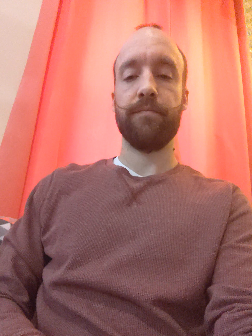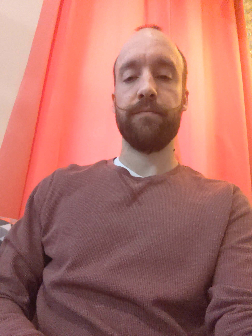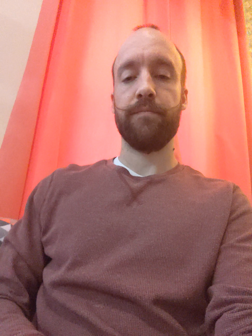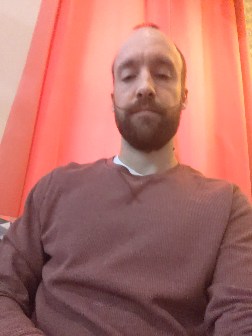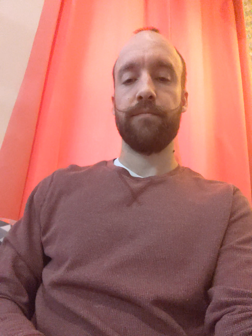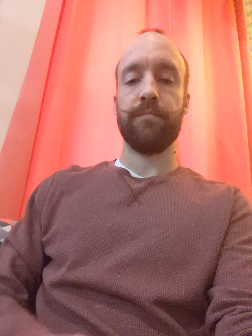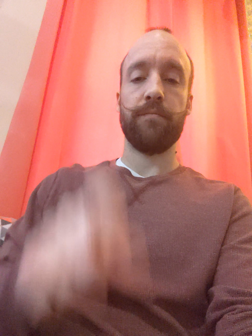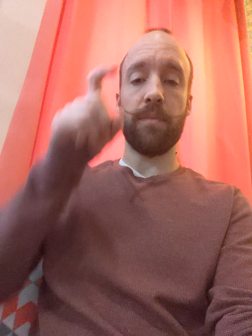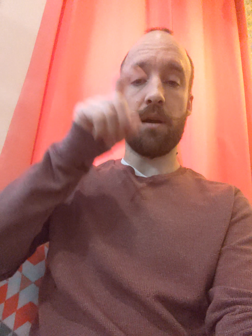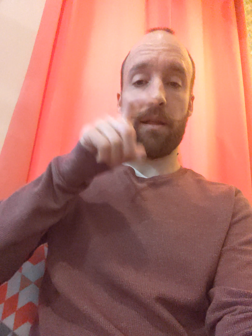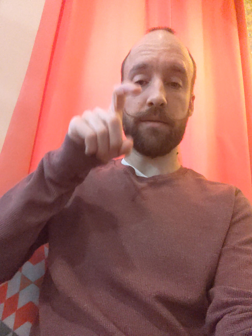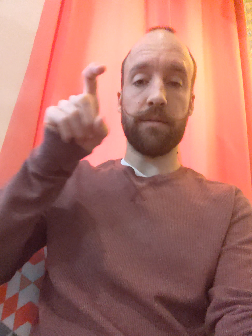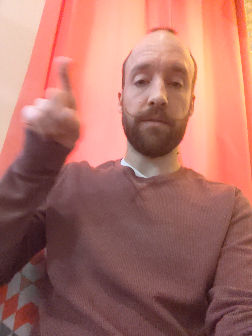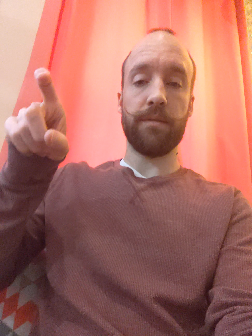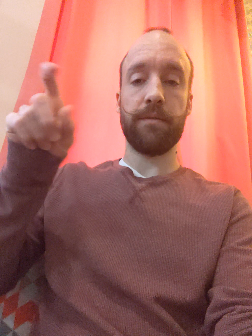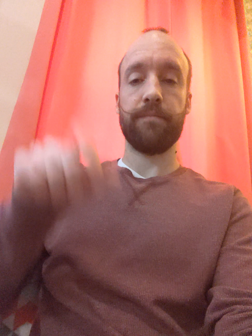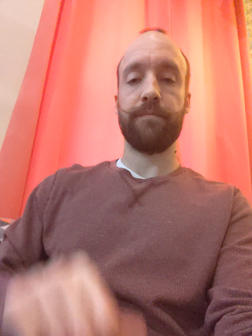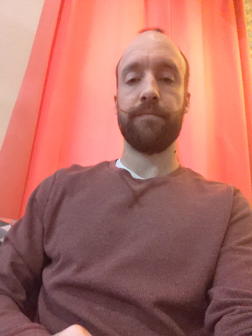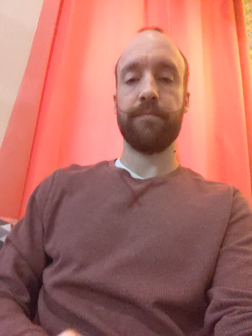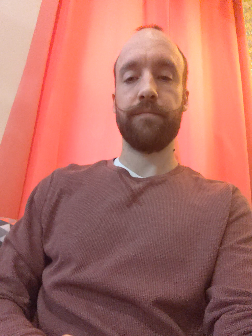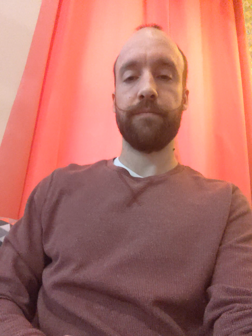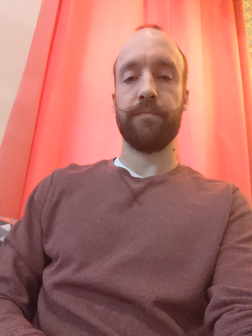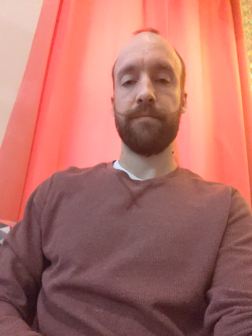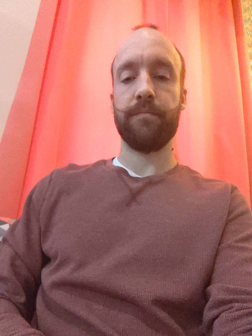closet